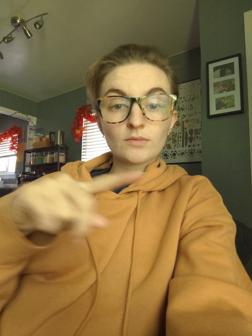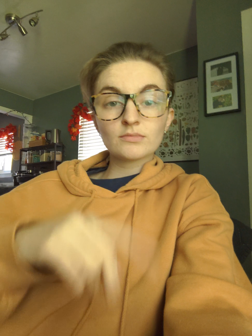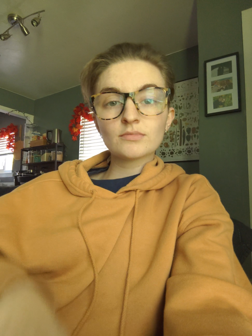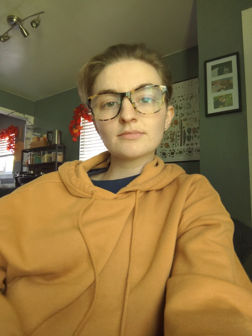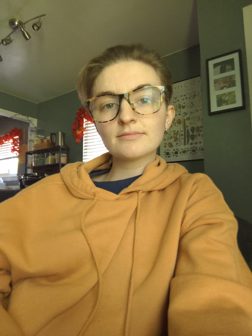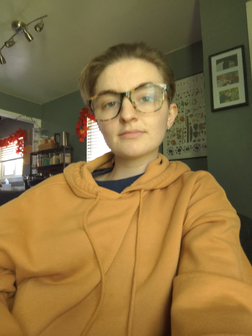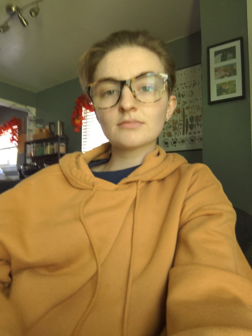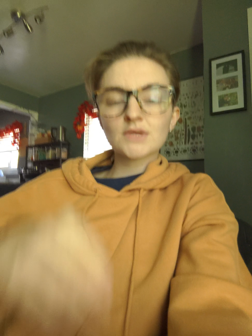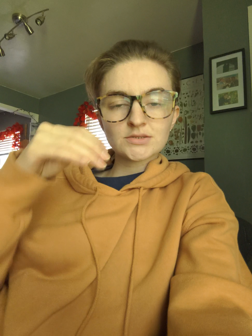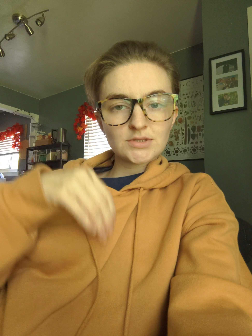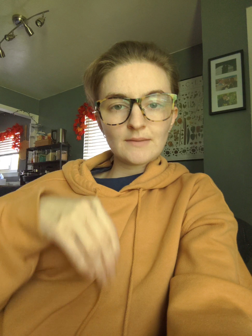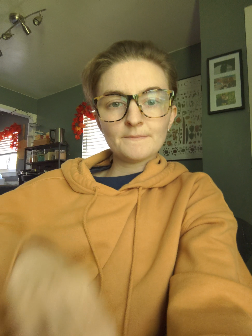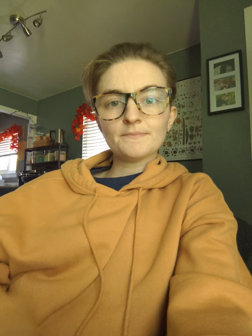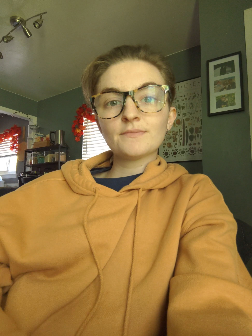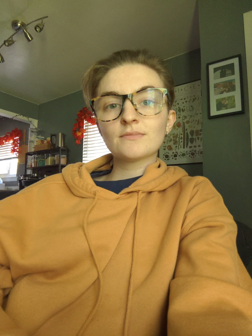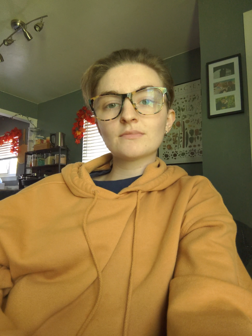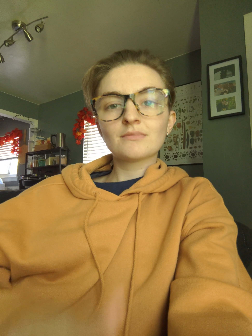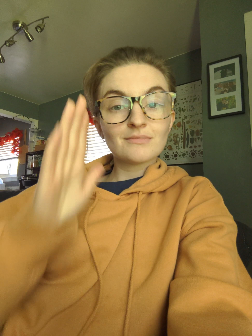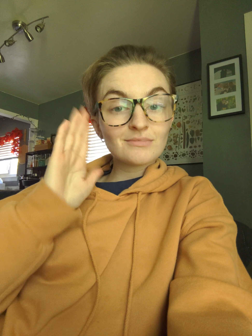inside